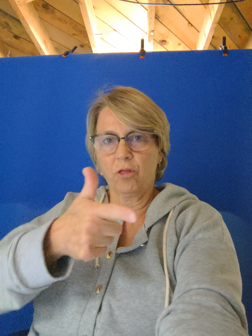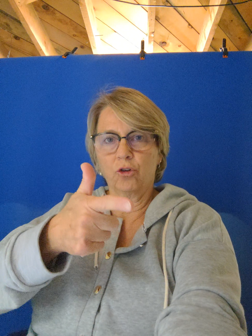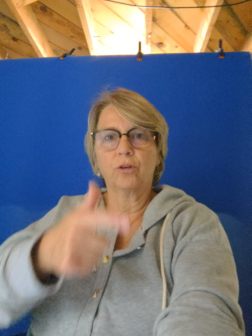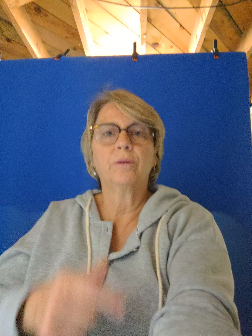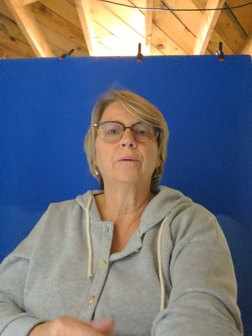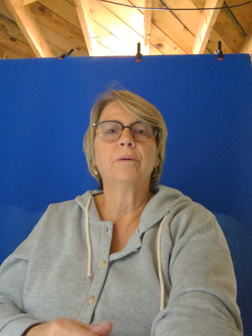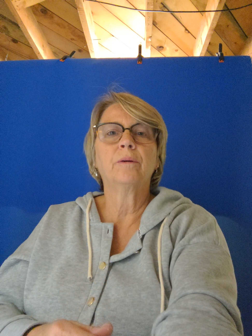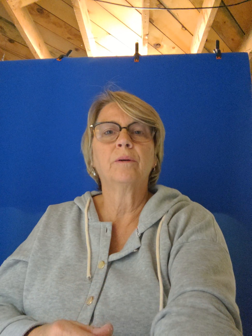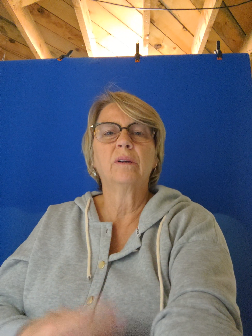brother